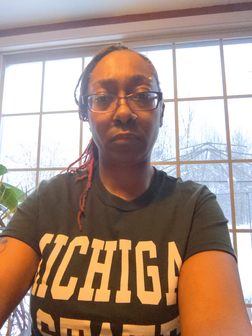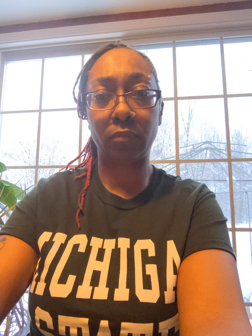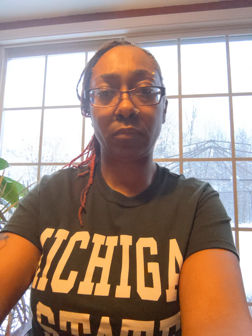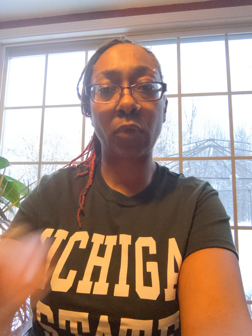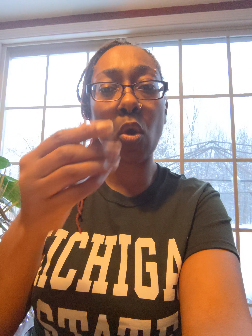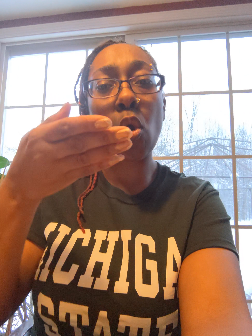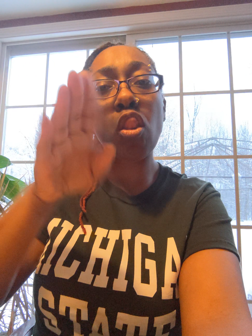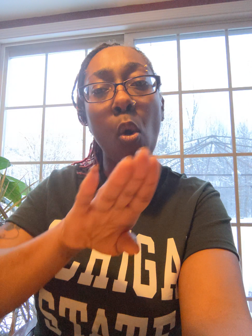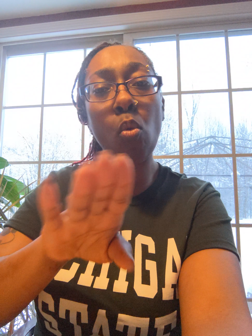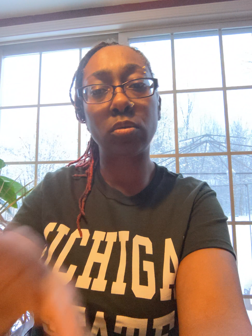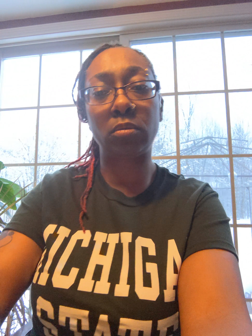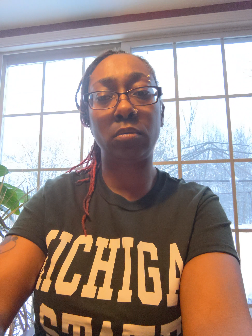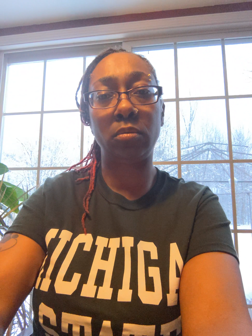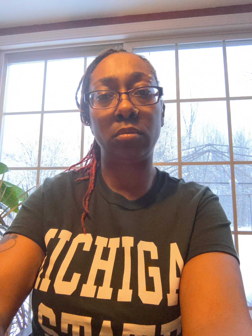close